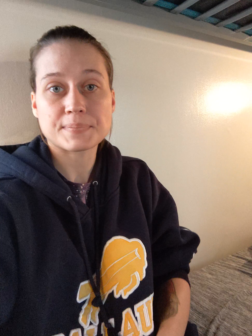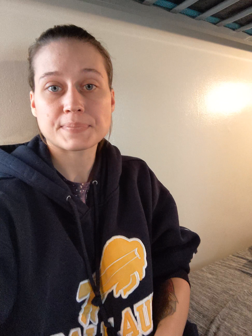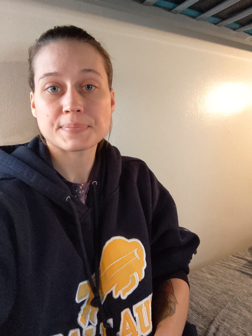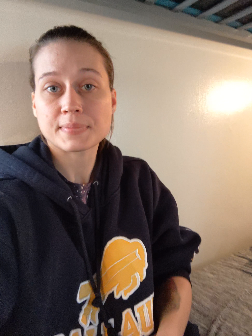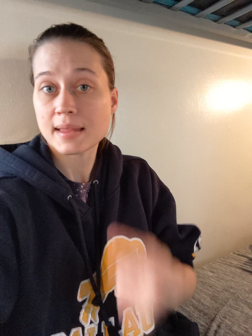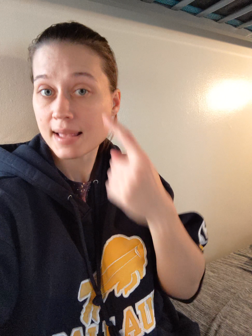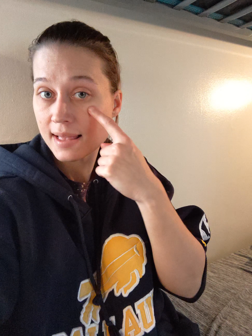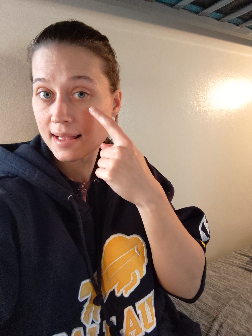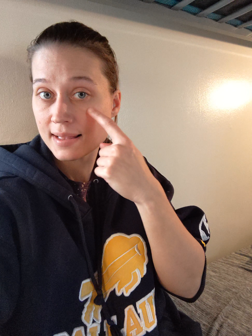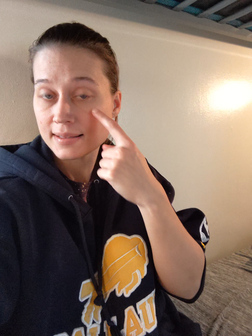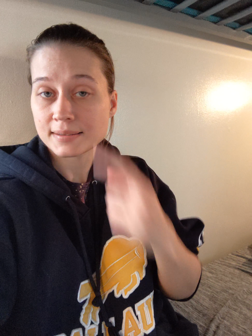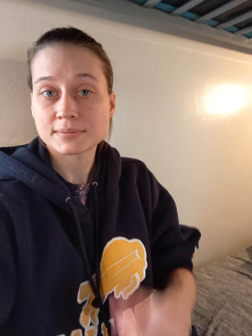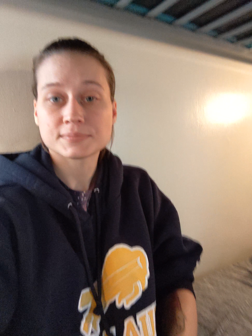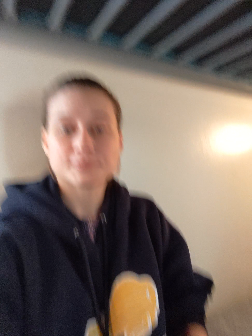eye